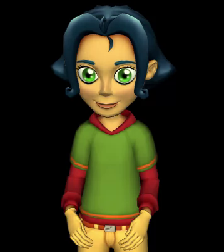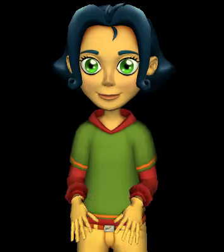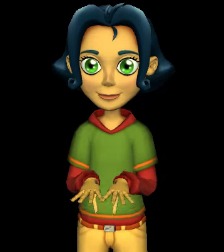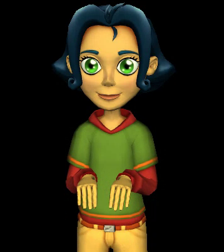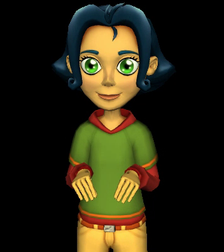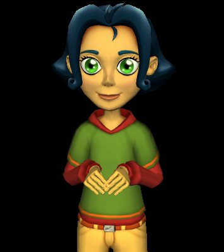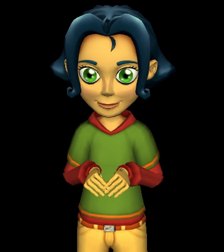عائلة